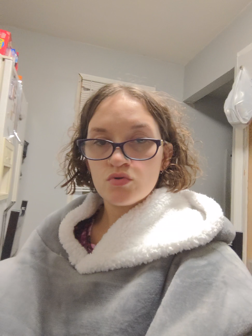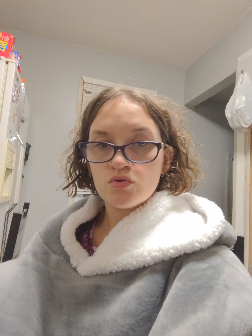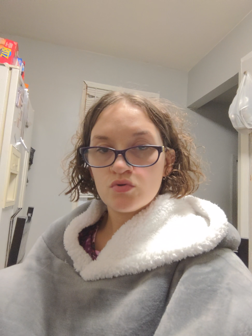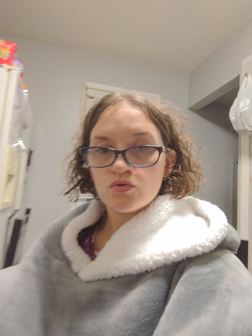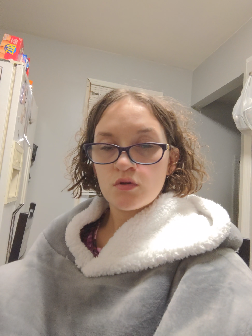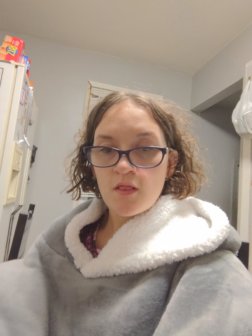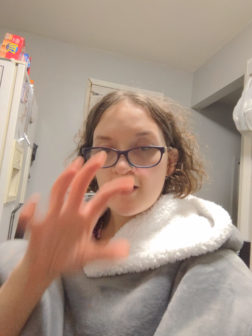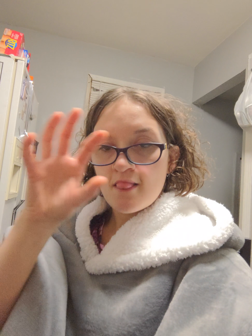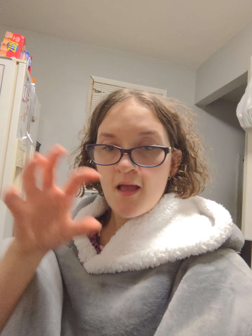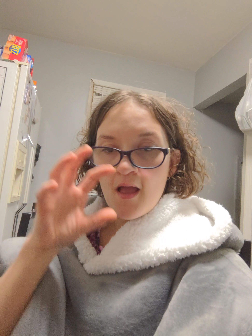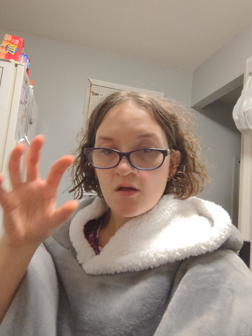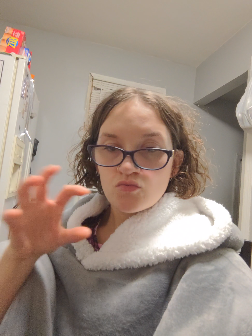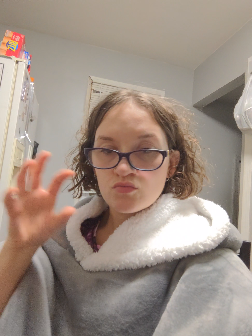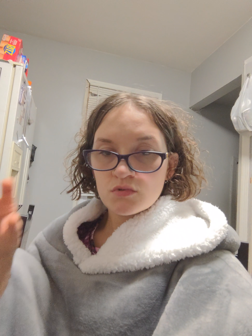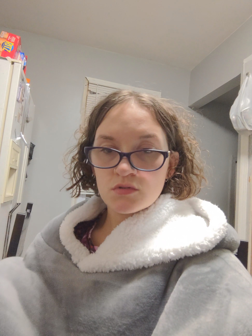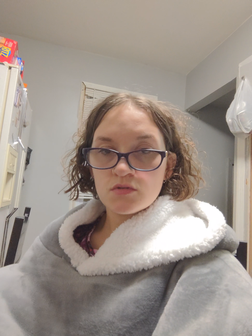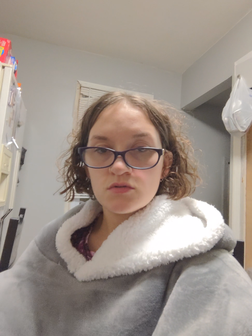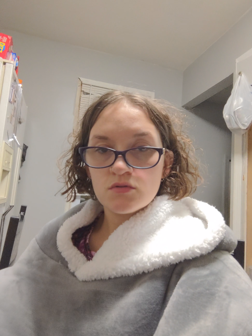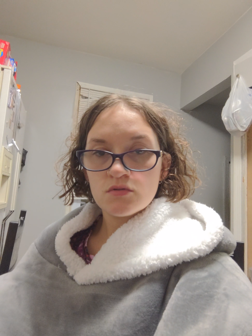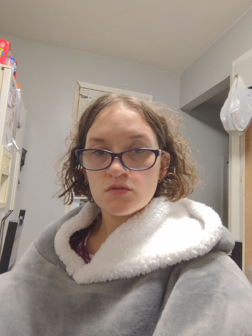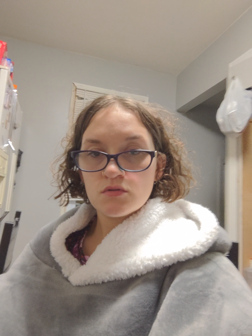cloud